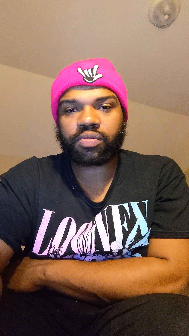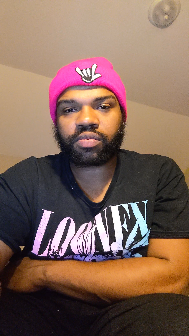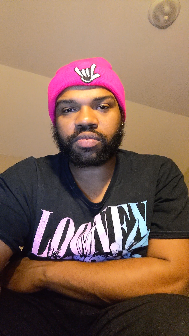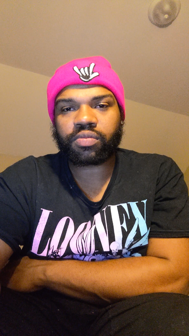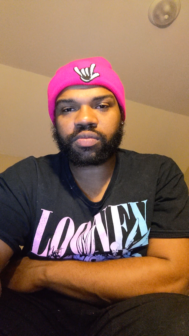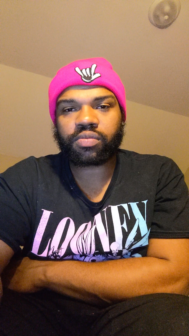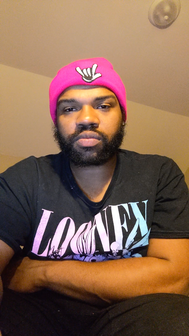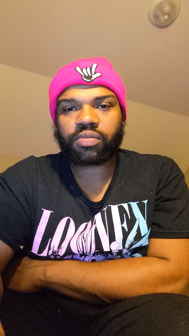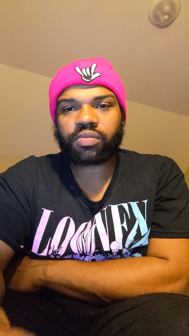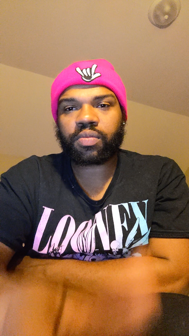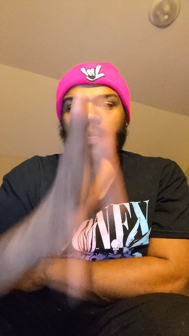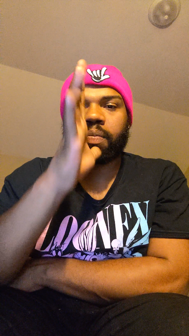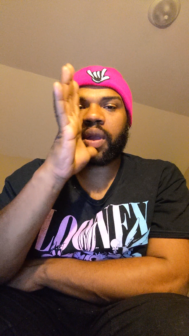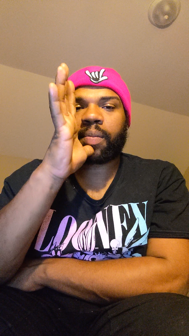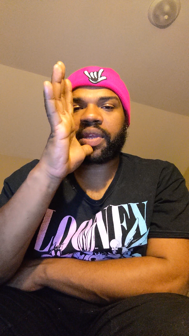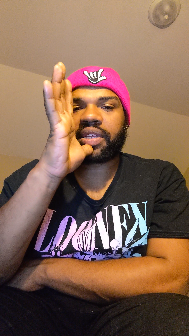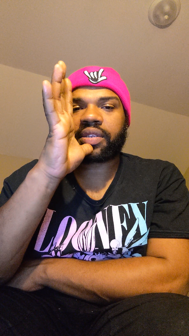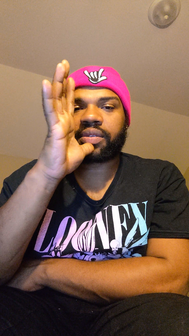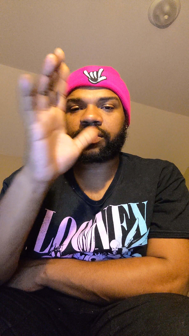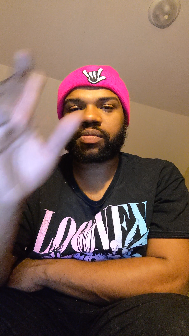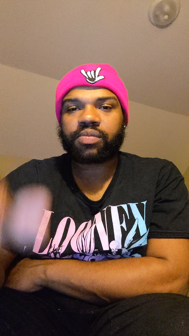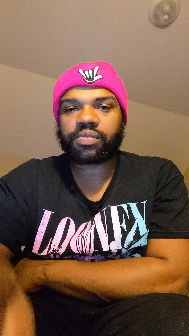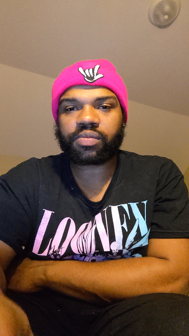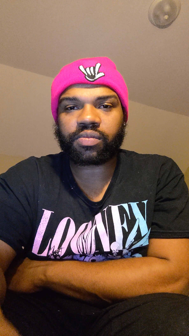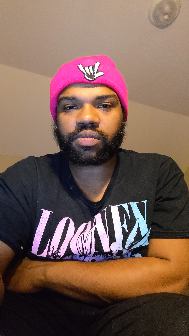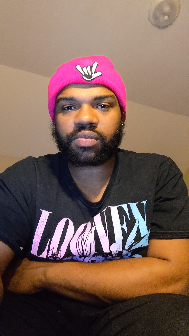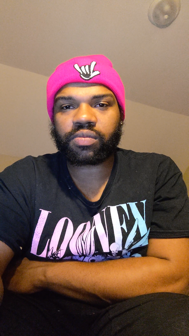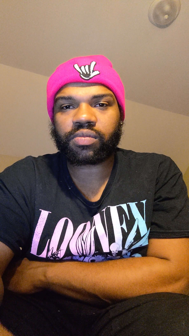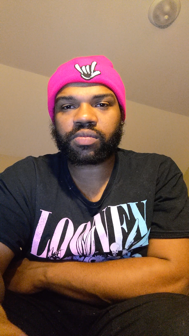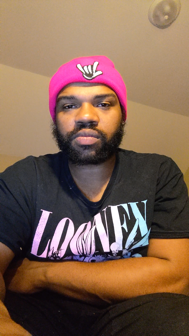mommy